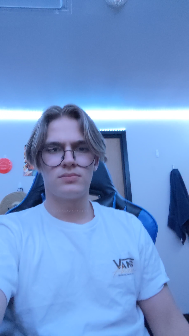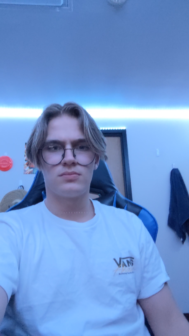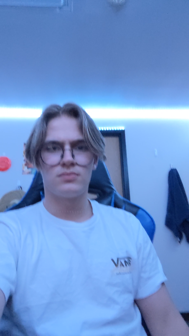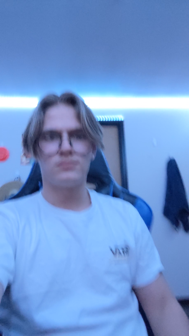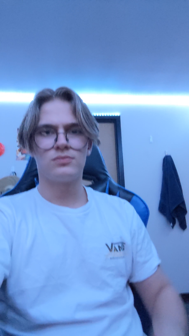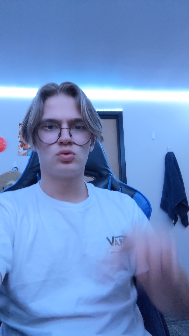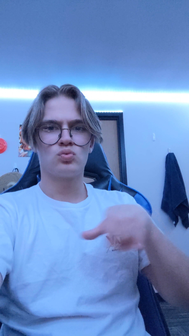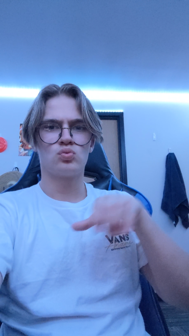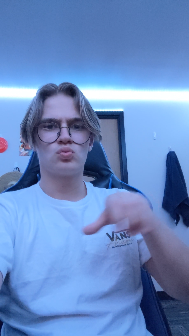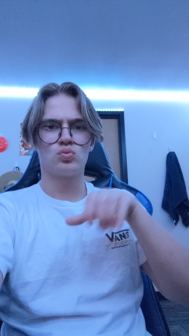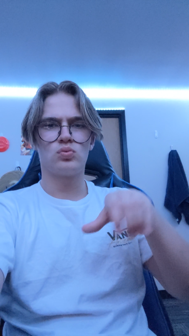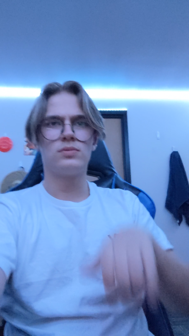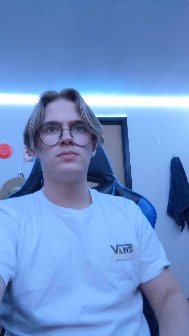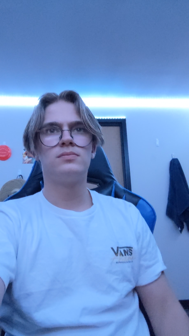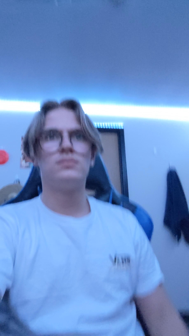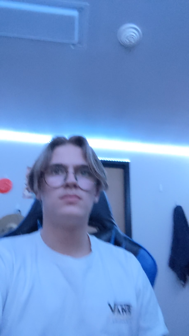does